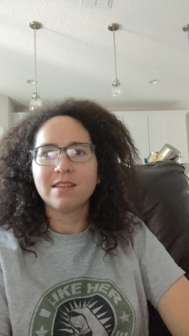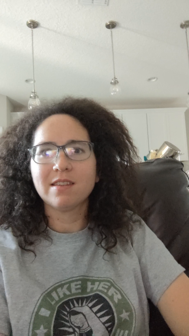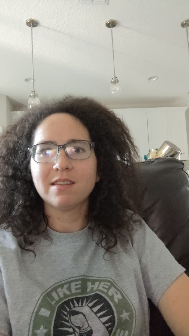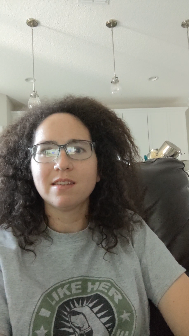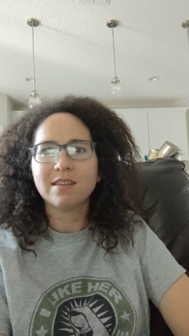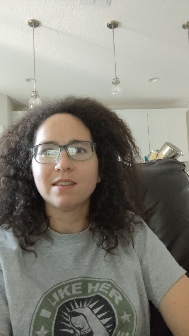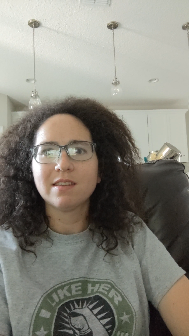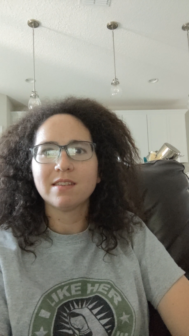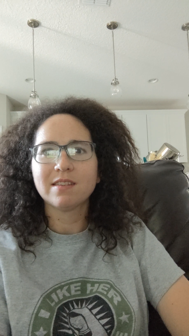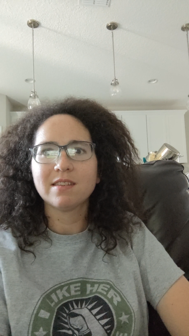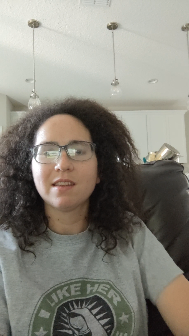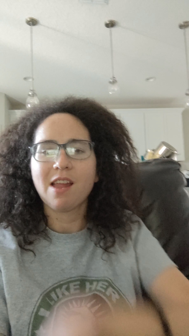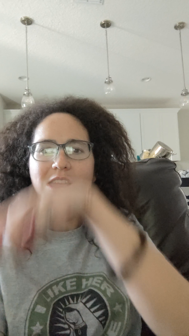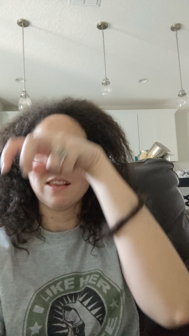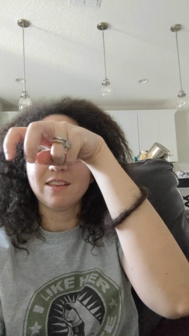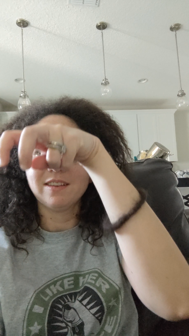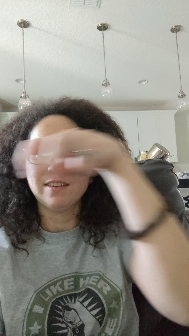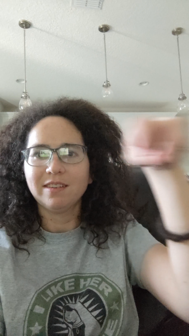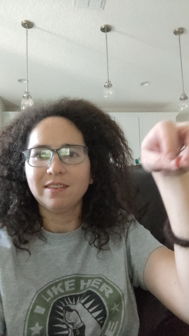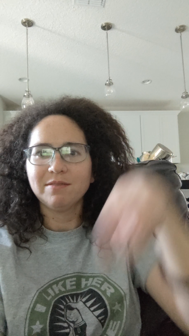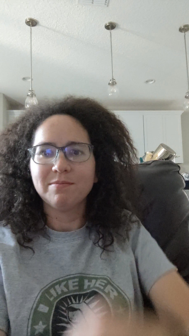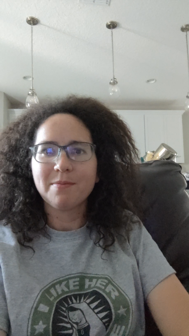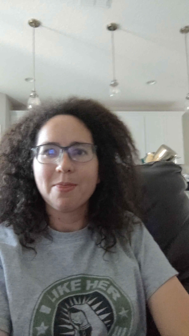couch